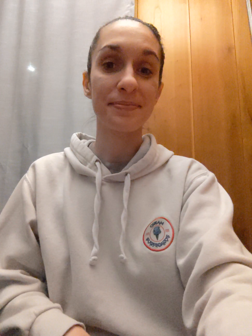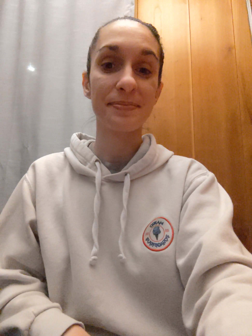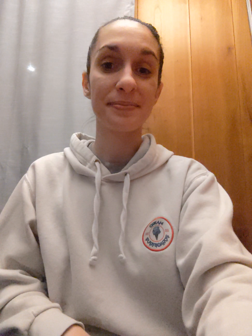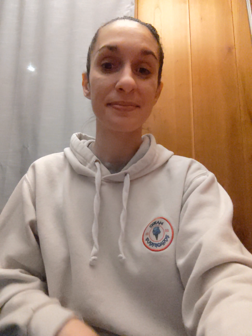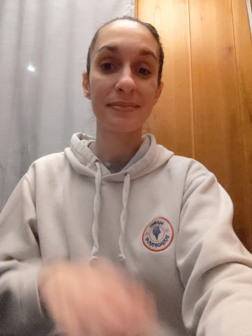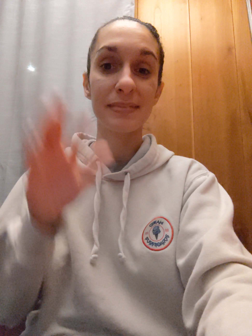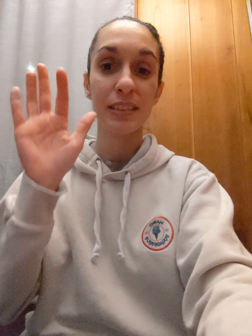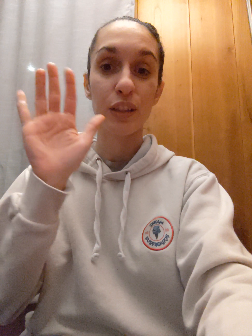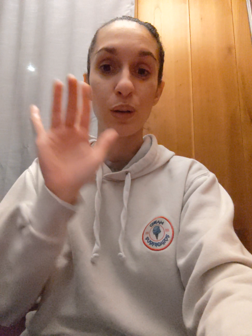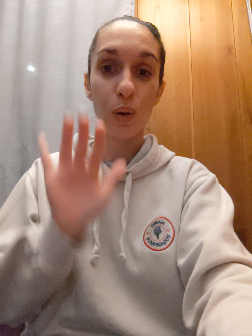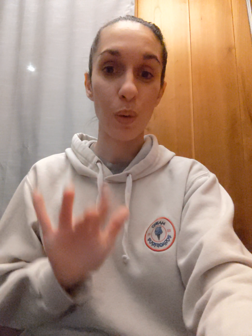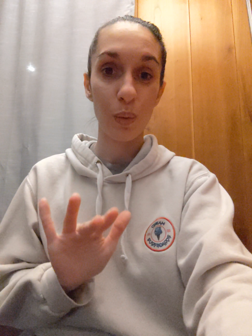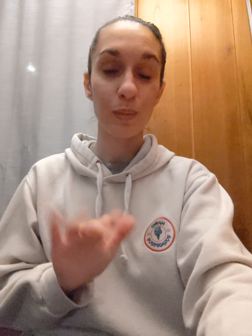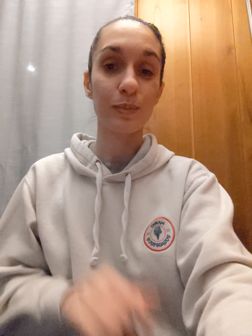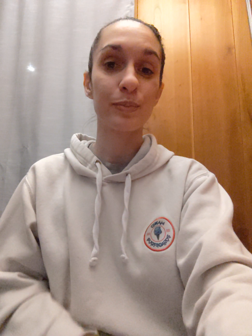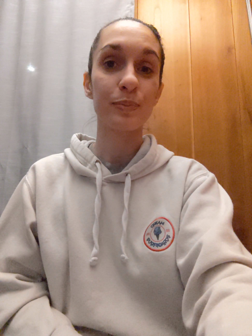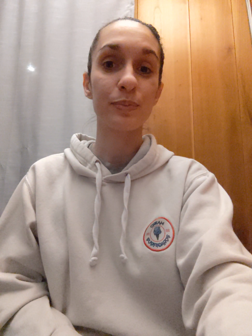snow